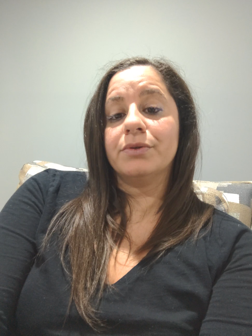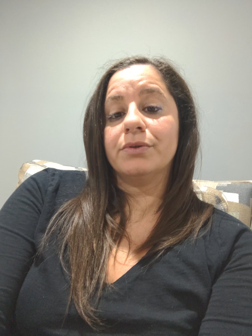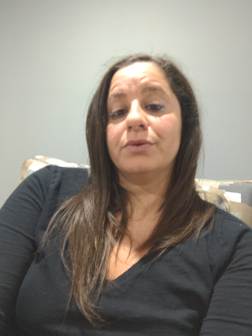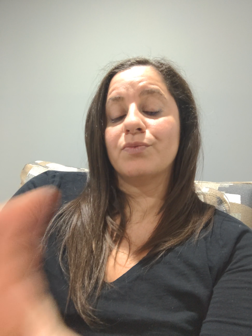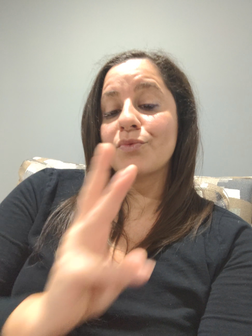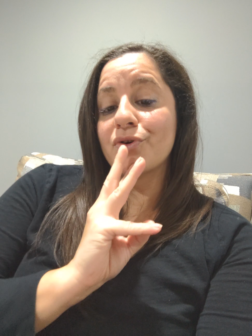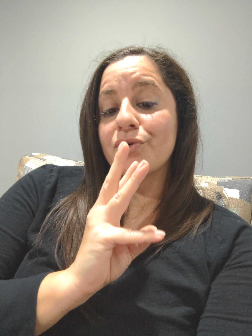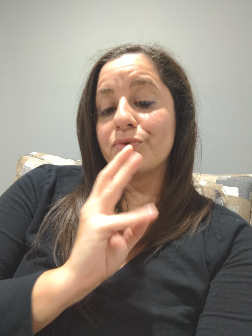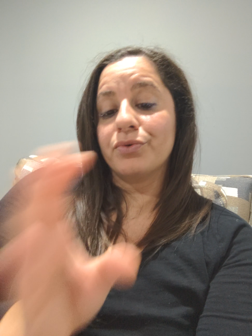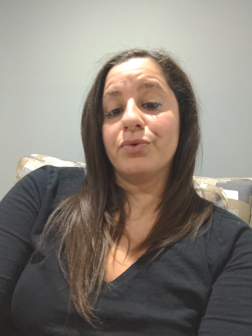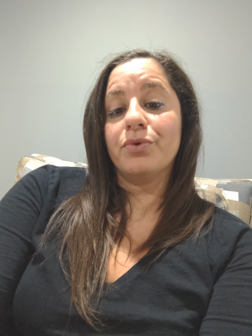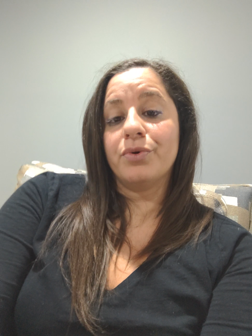water